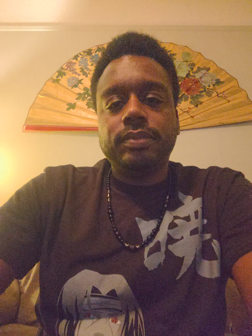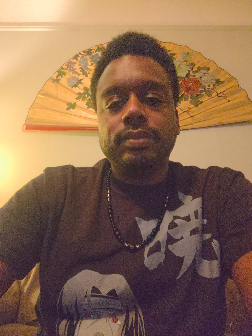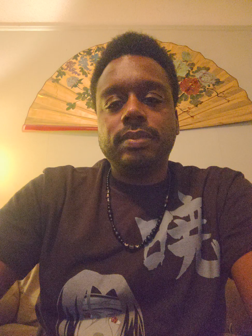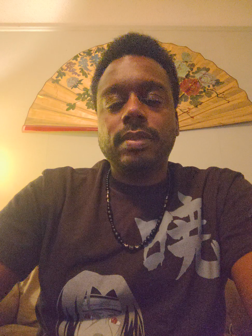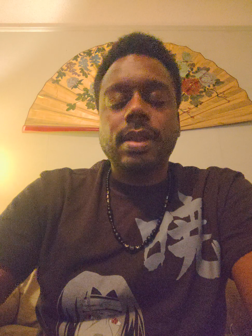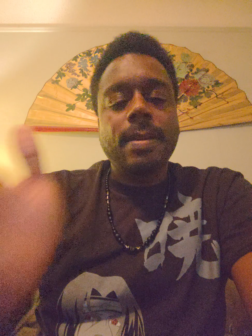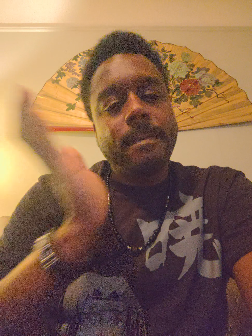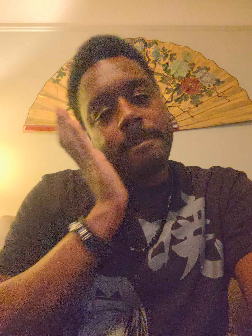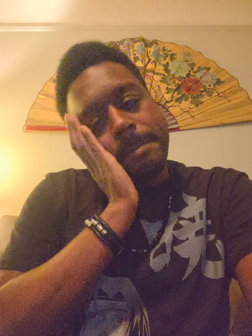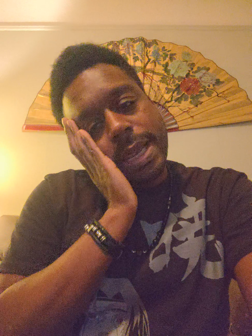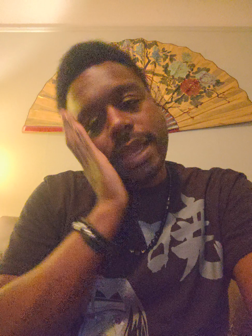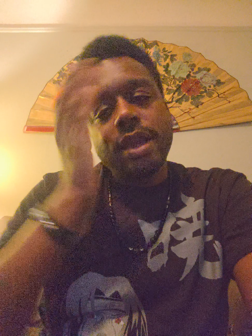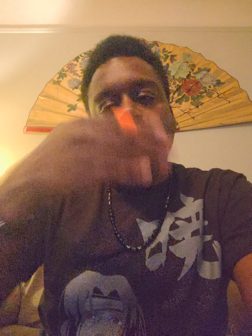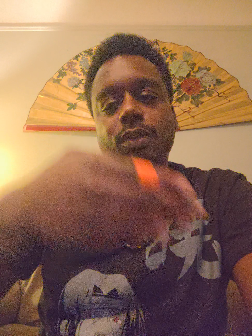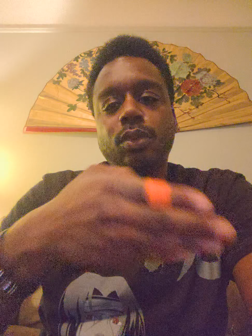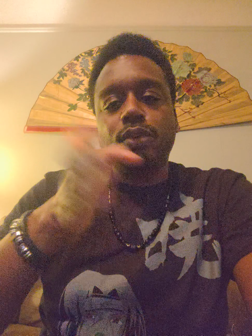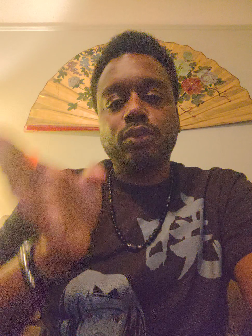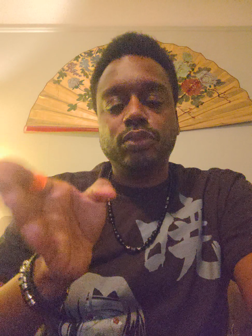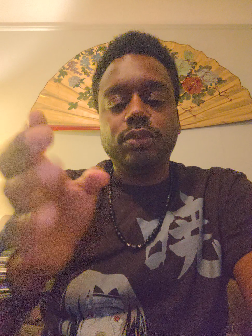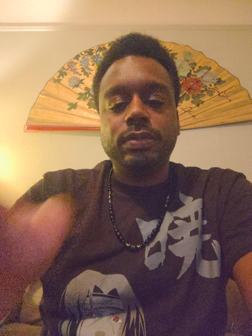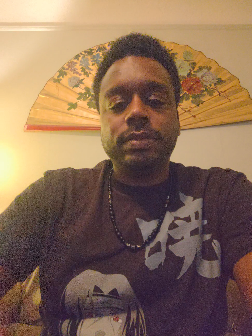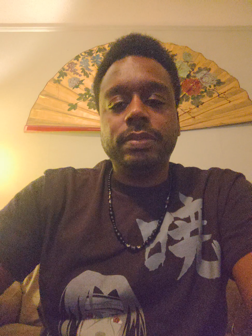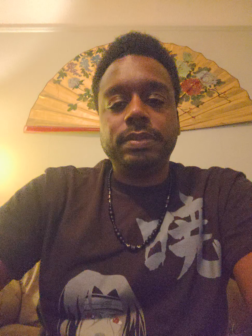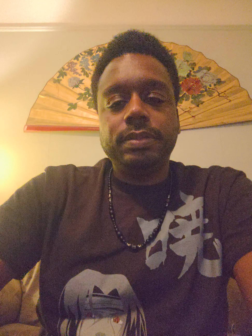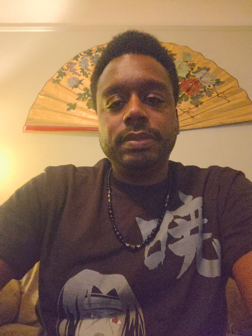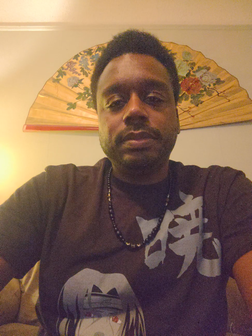bedroom